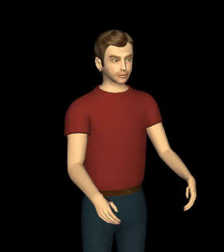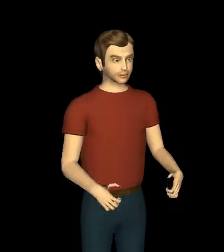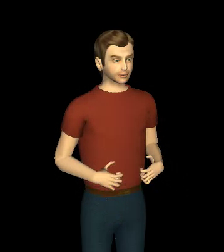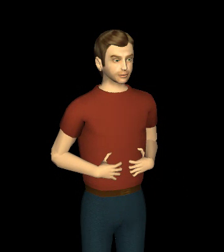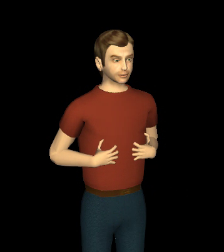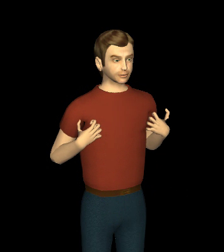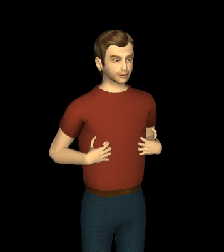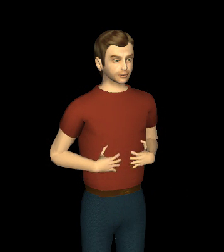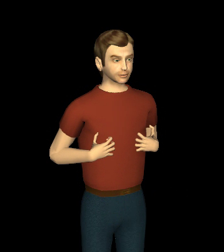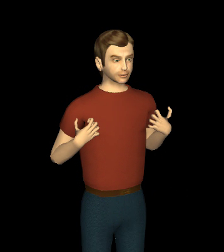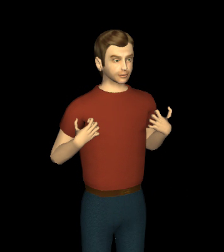غاضب